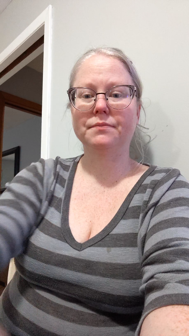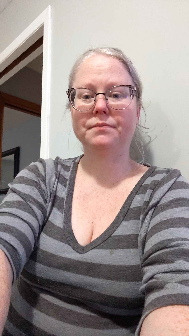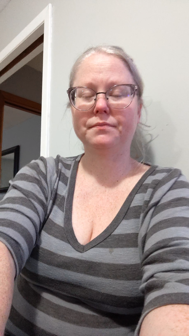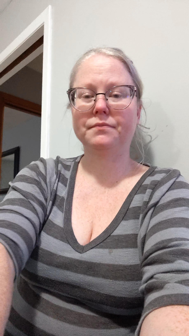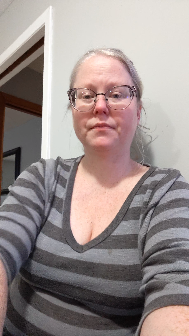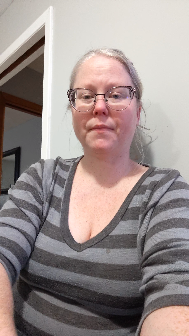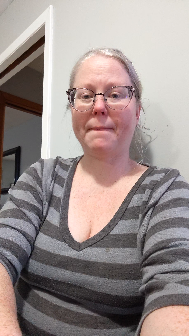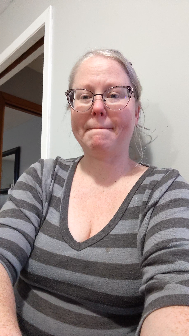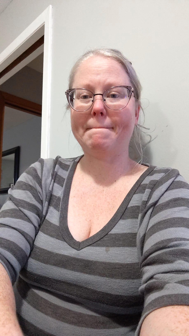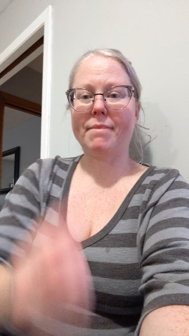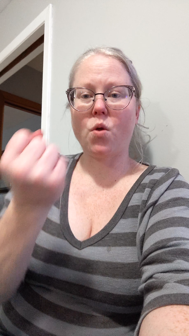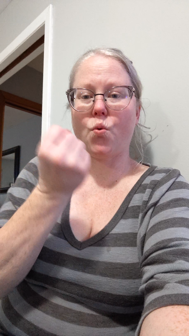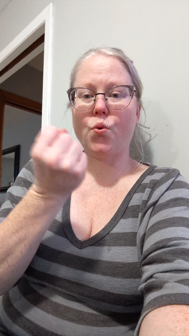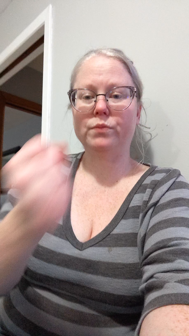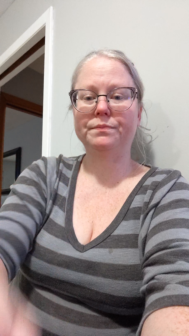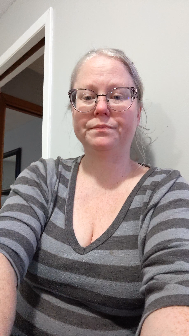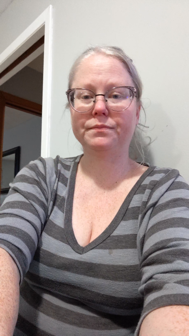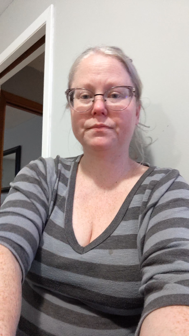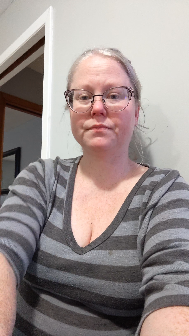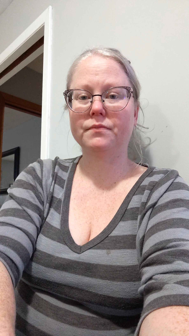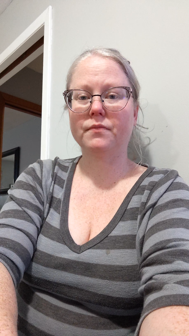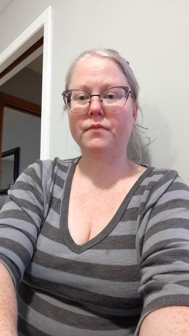hold